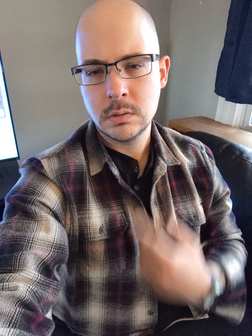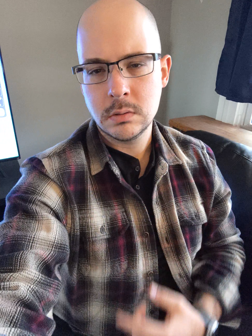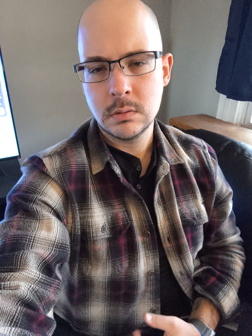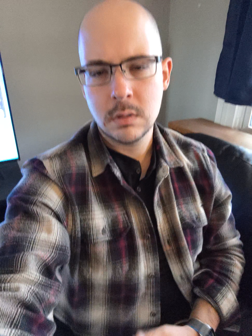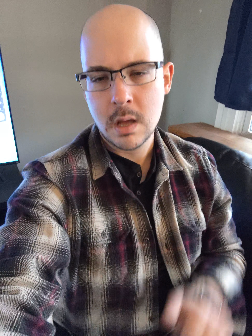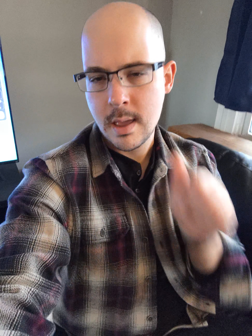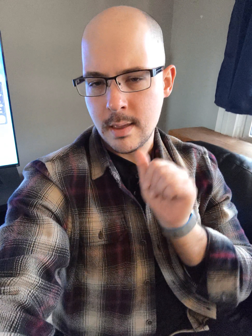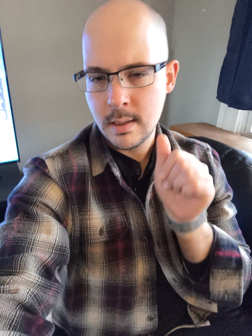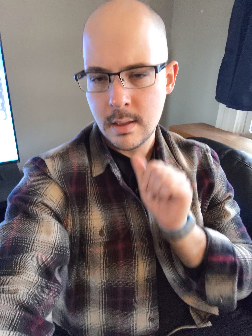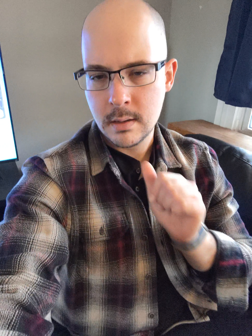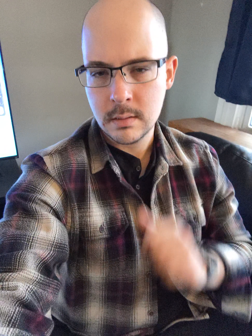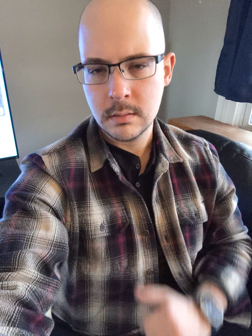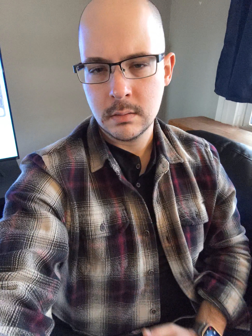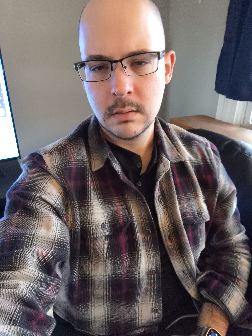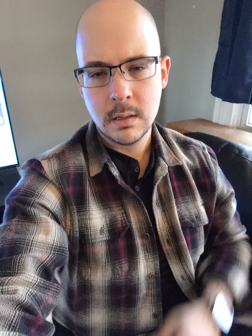aunt